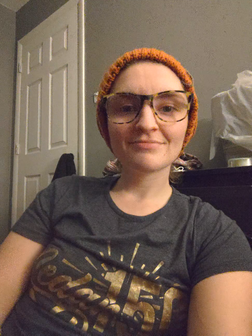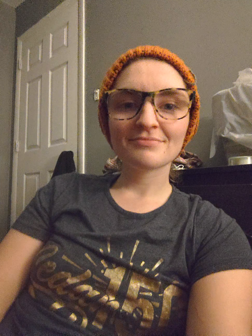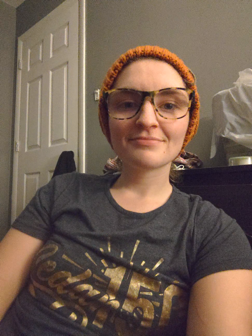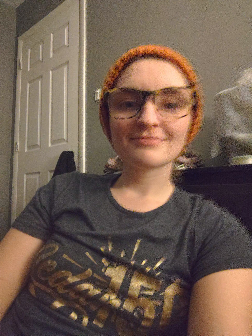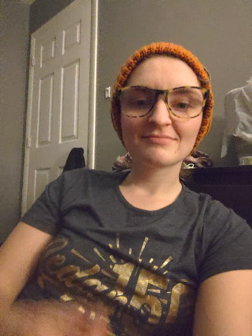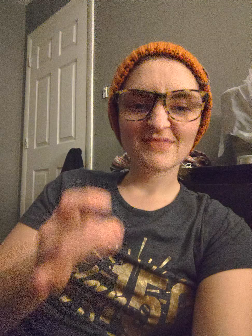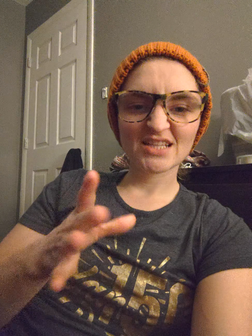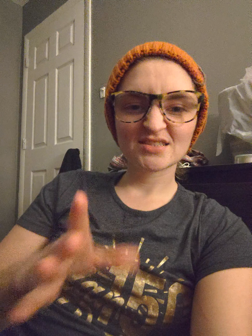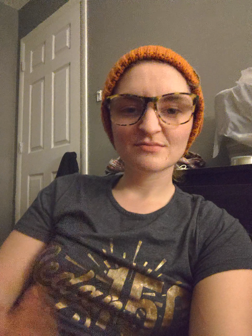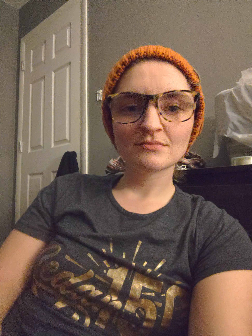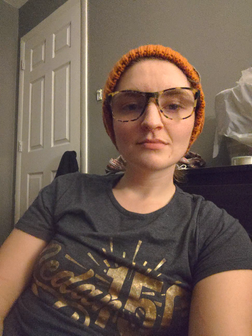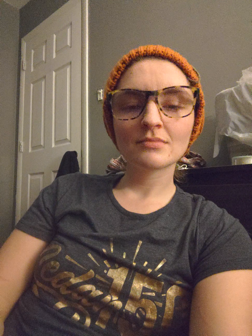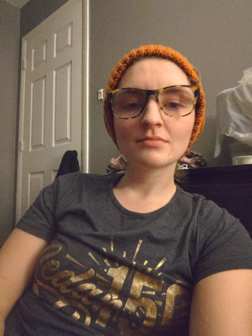hate